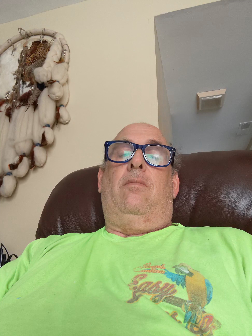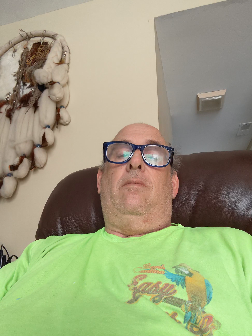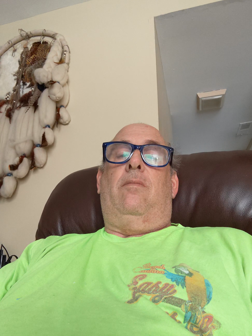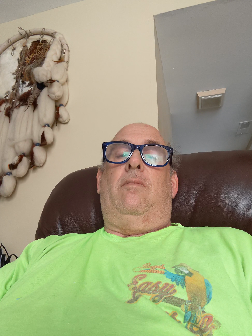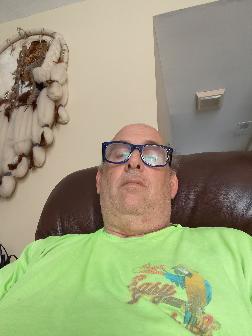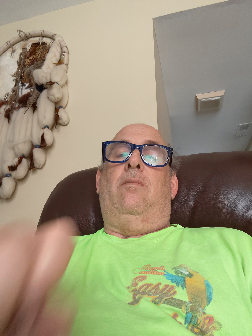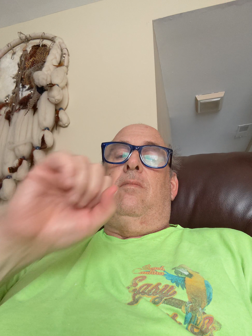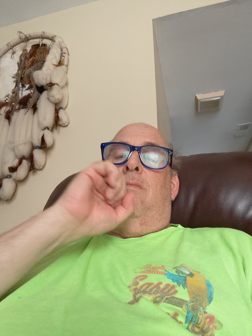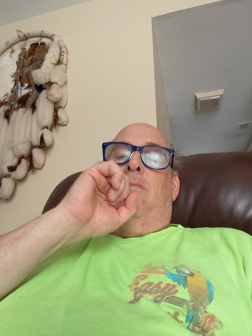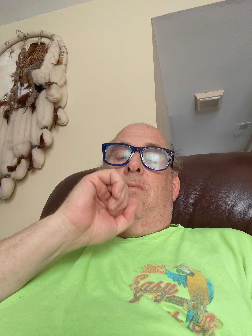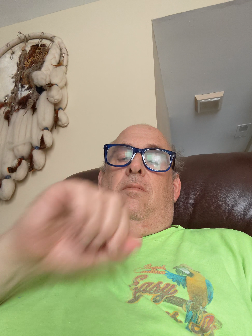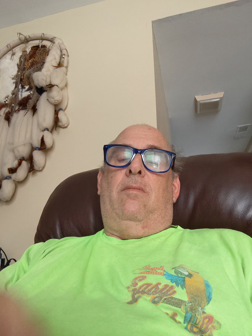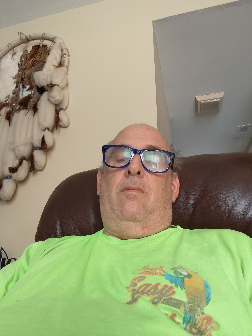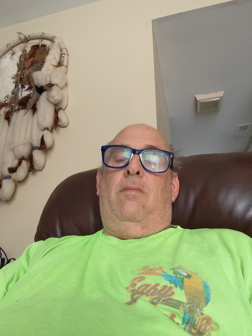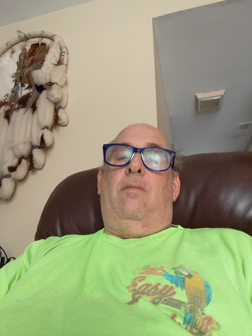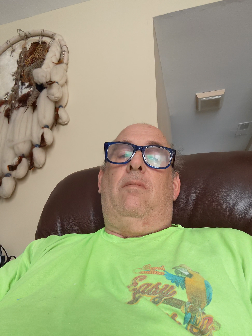snack